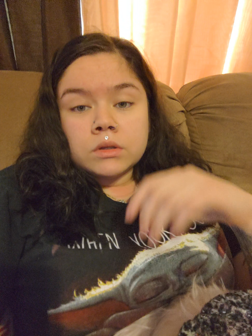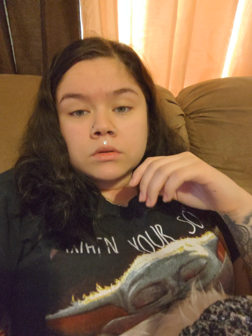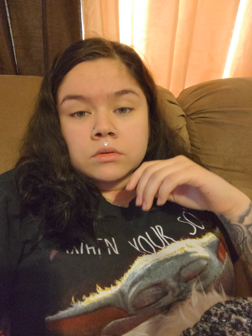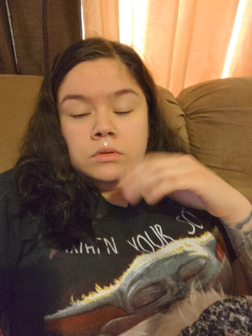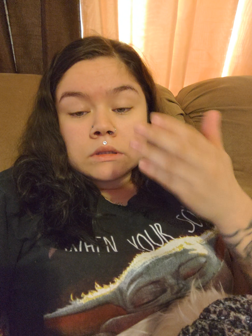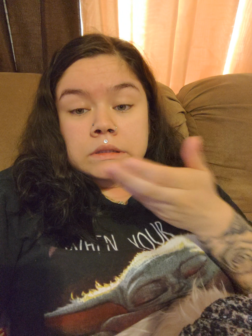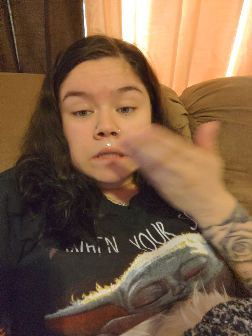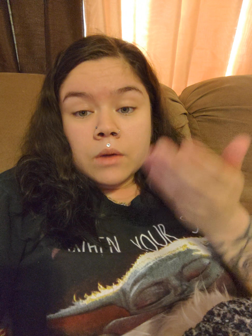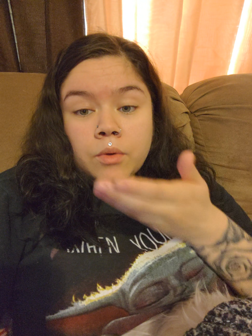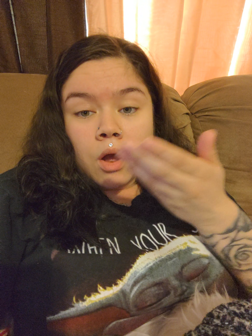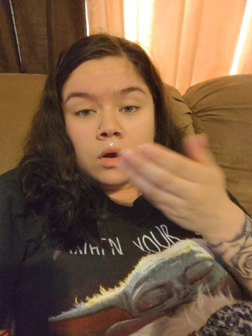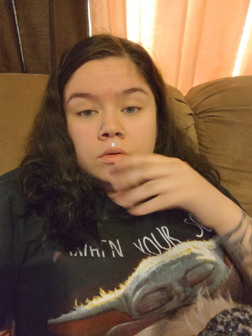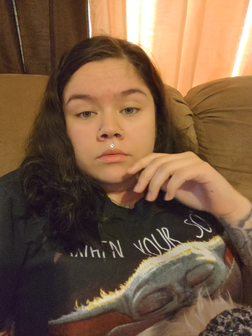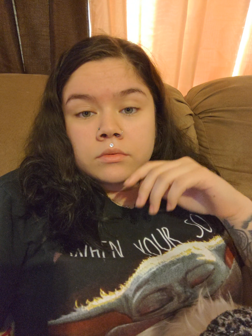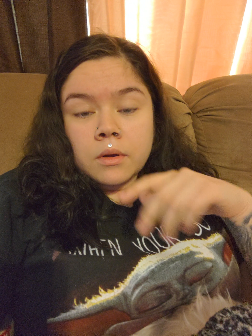cereal